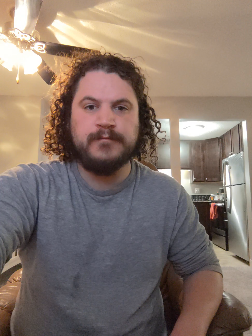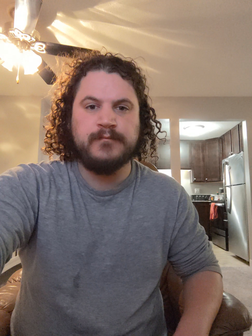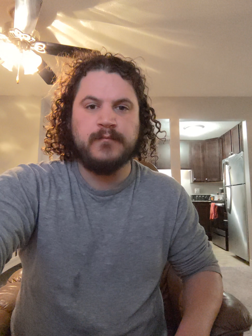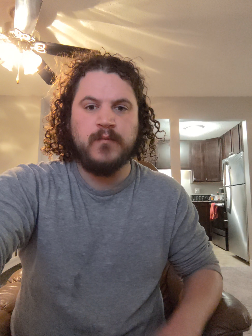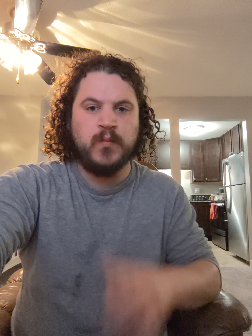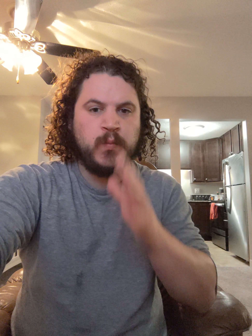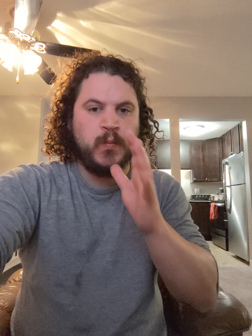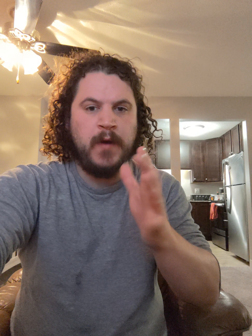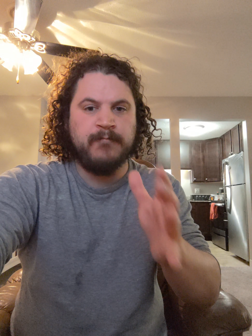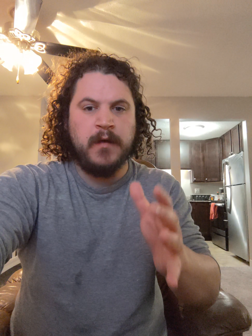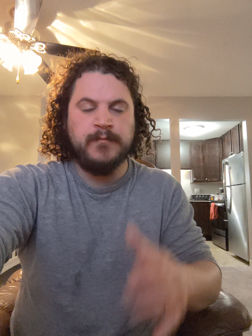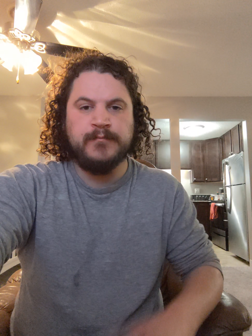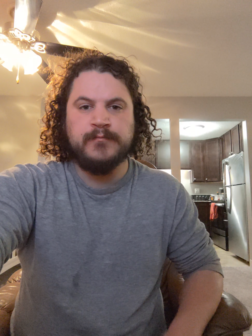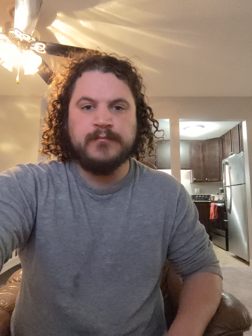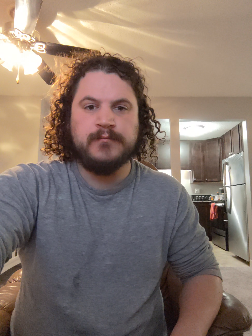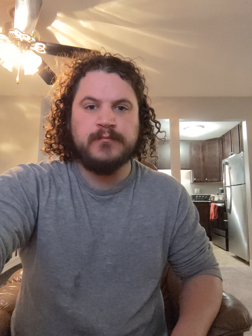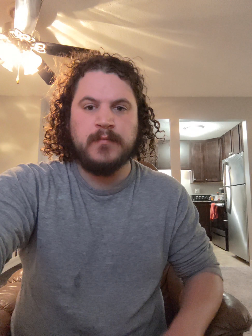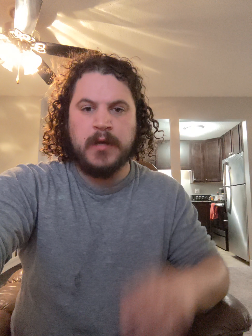grandma